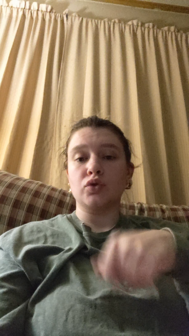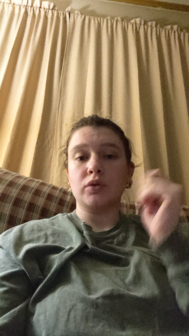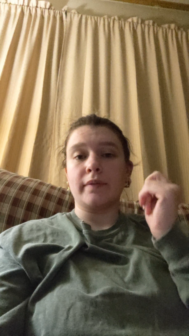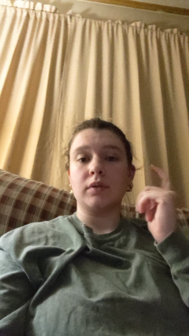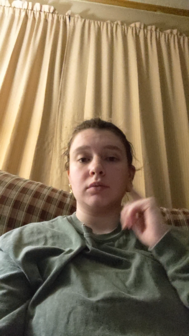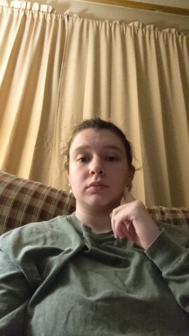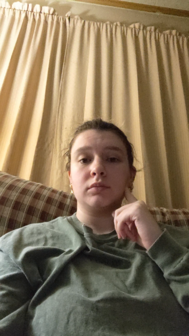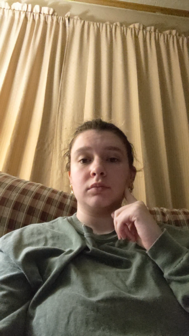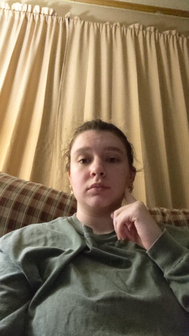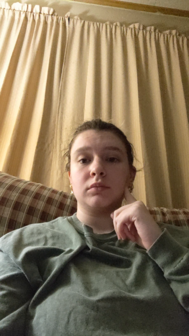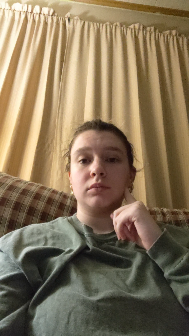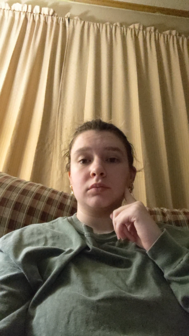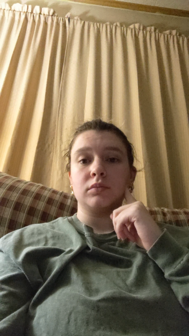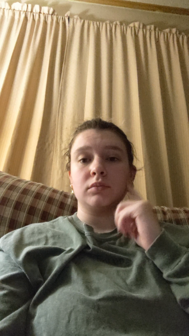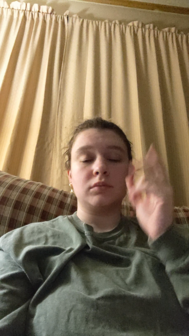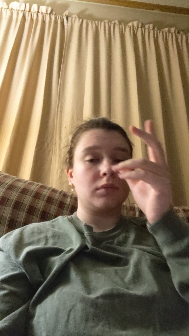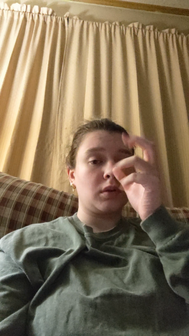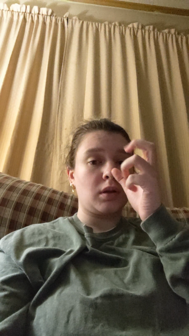ant